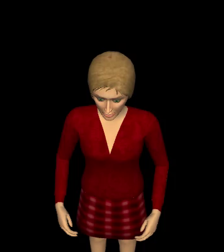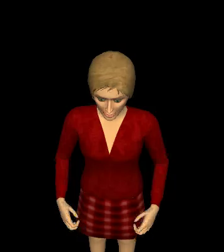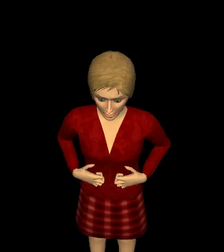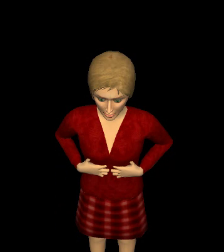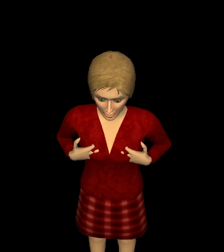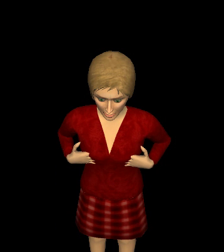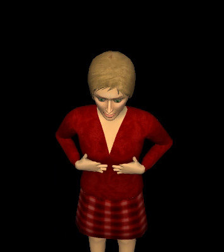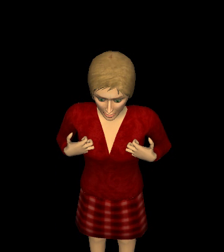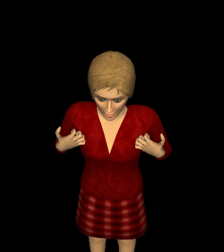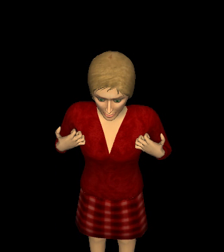غاضب